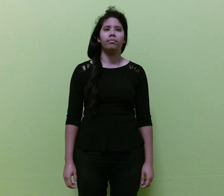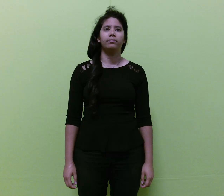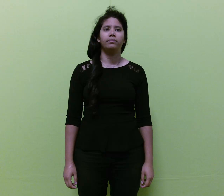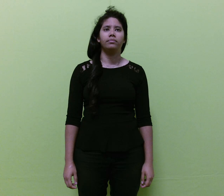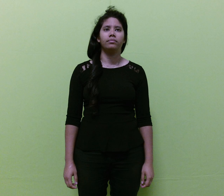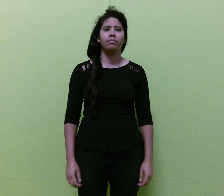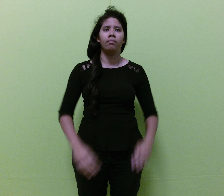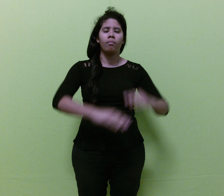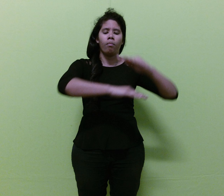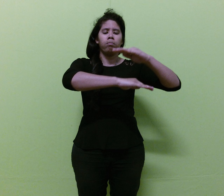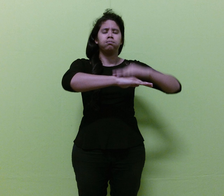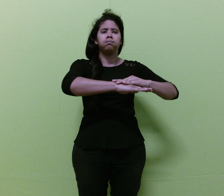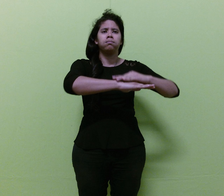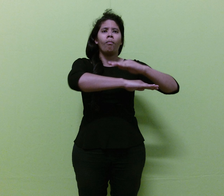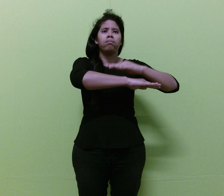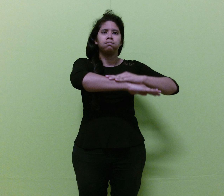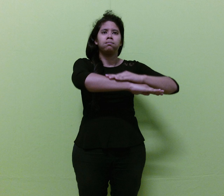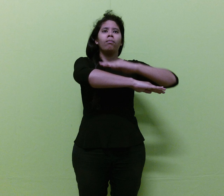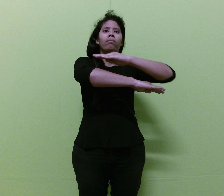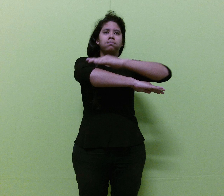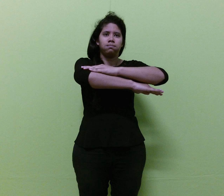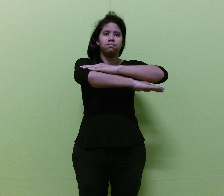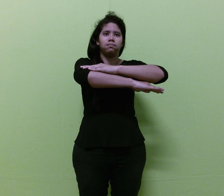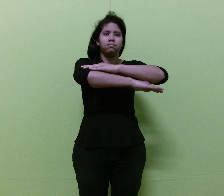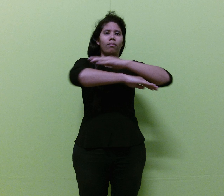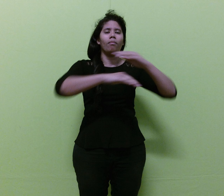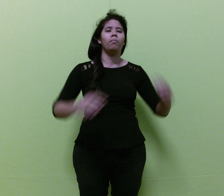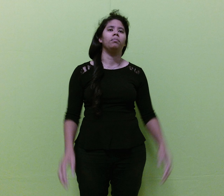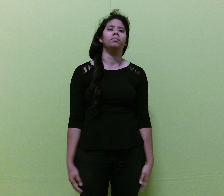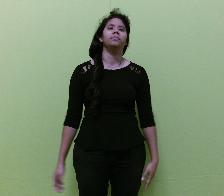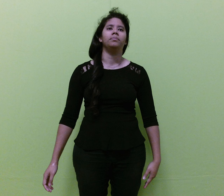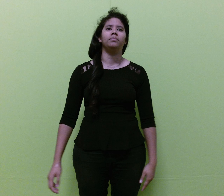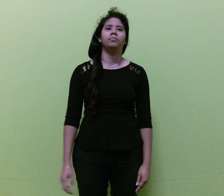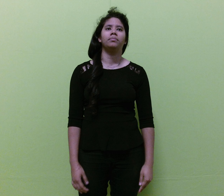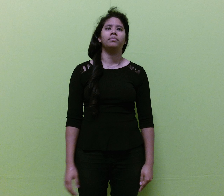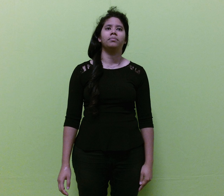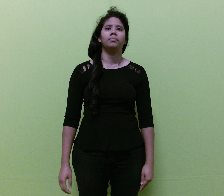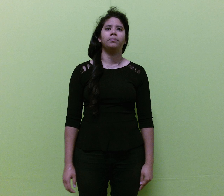sapo